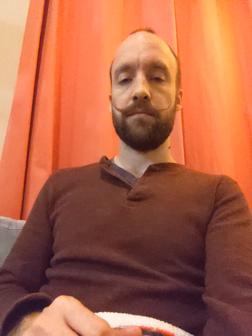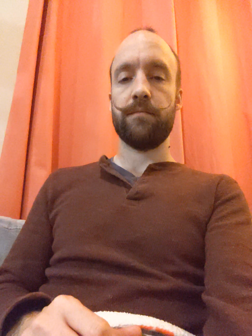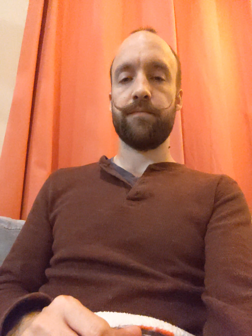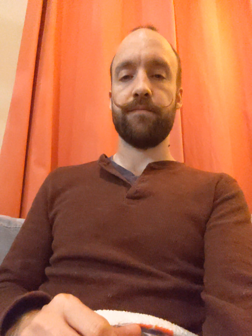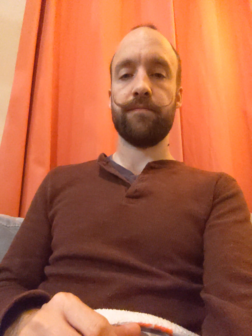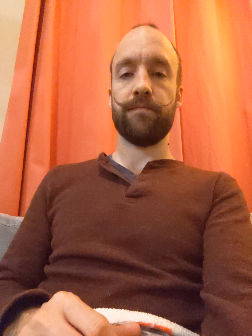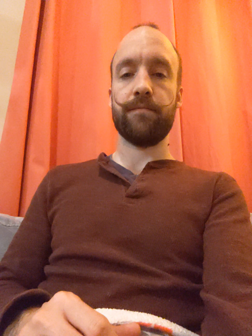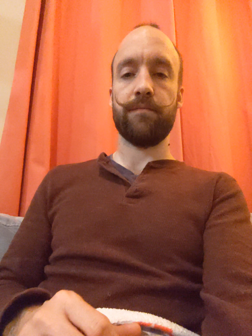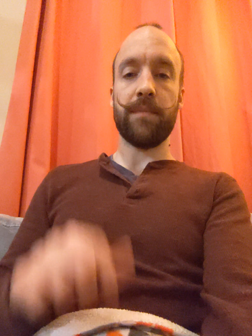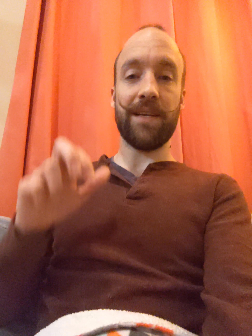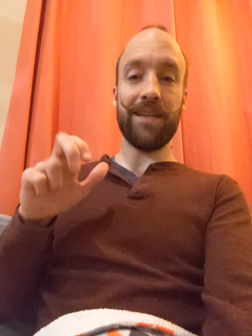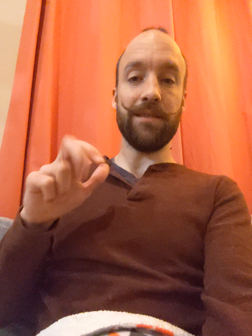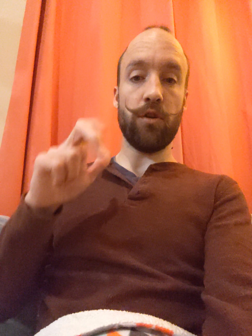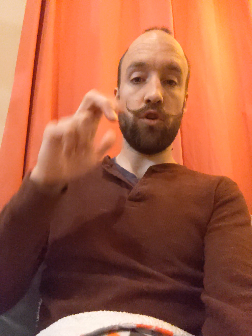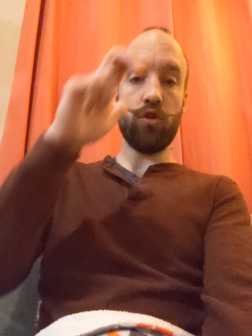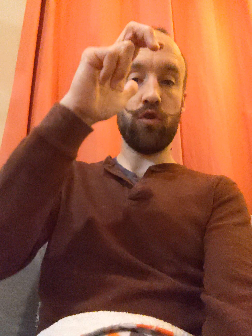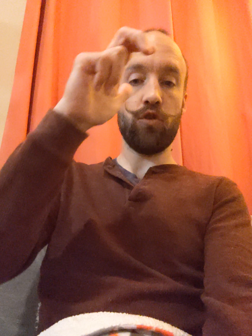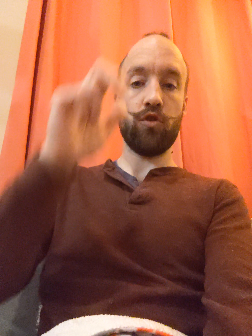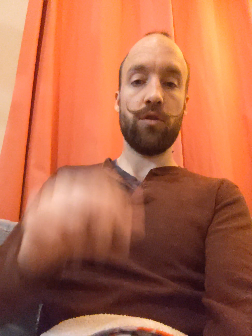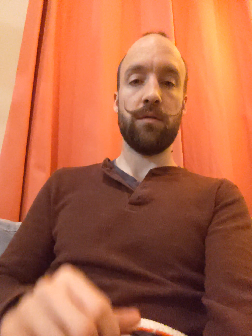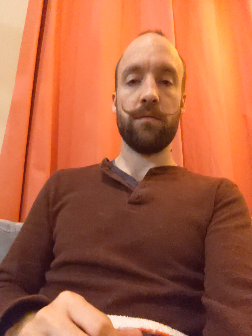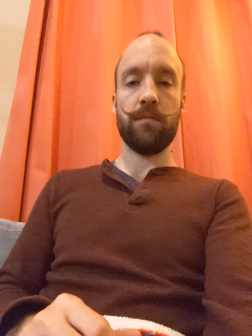stairs